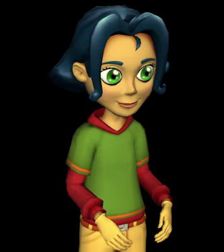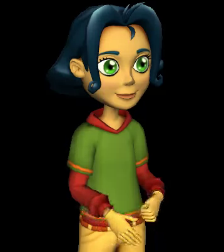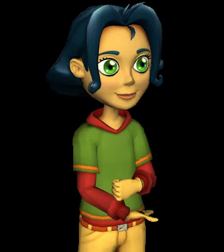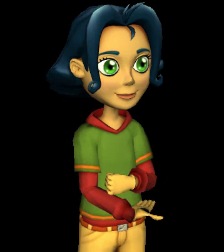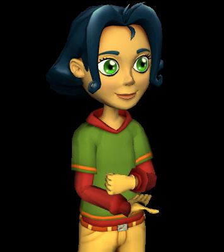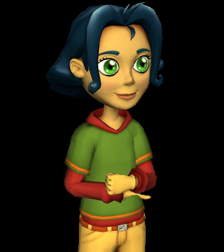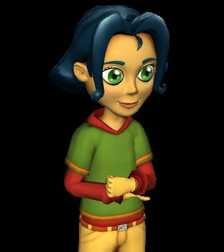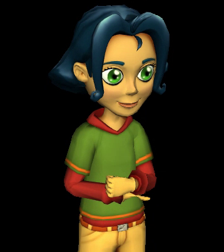يساعد